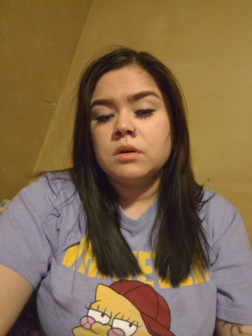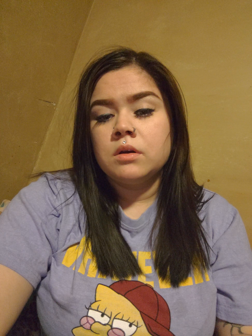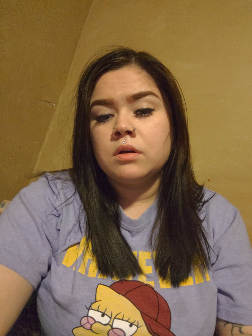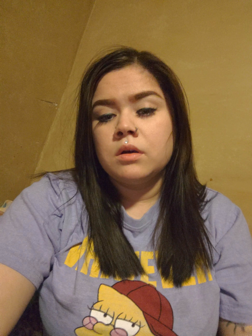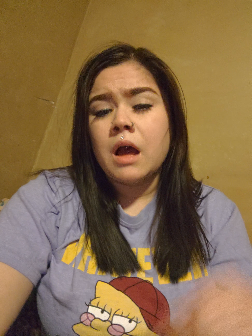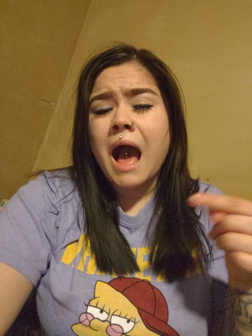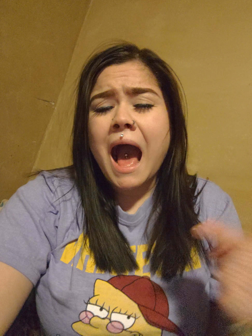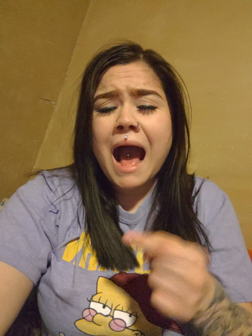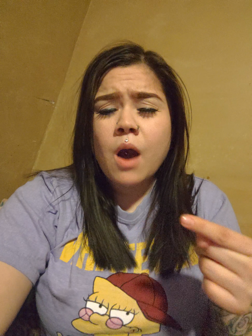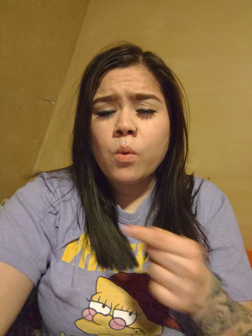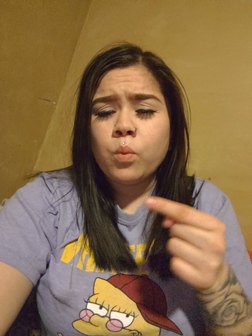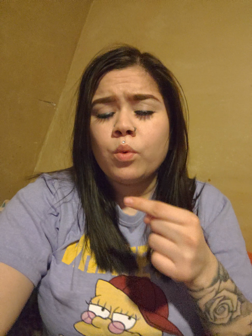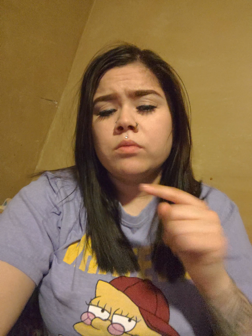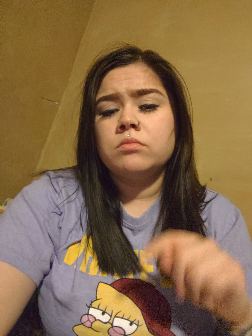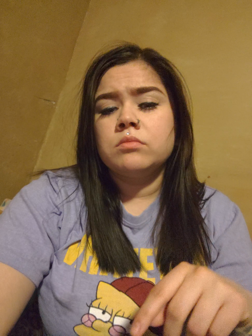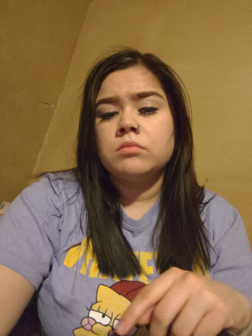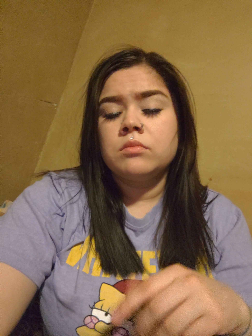owie